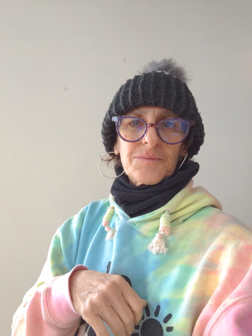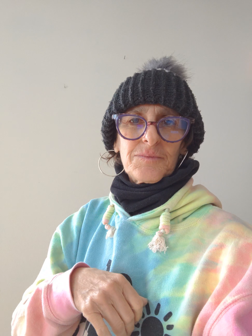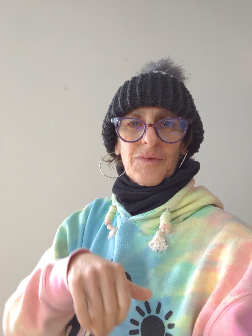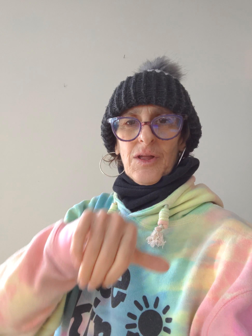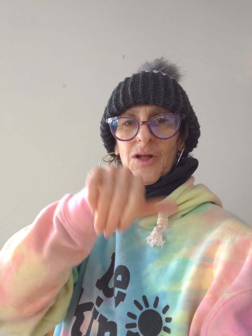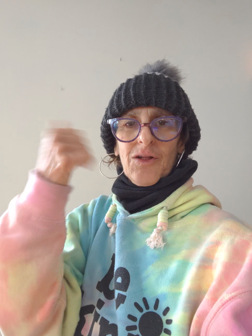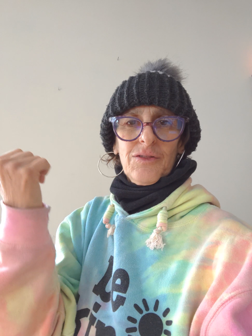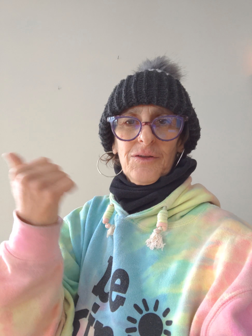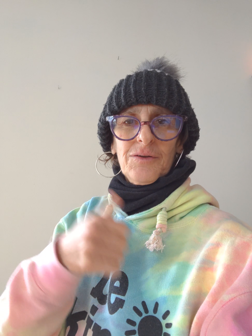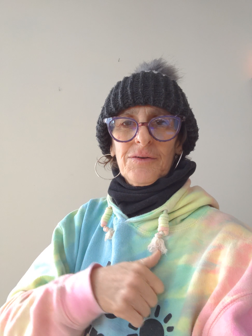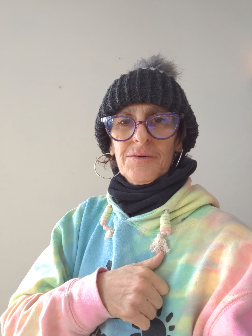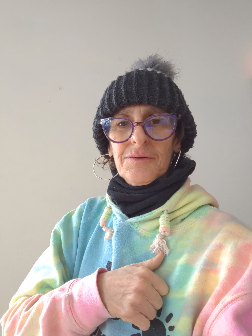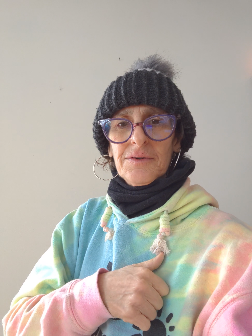another